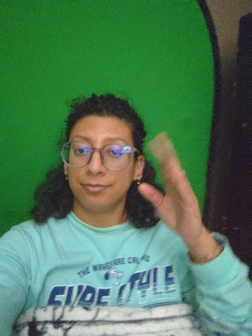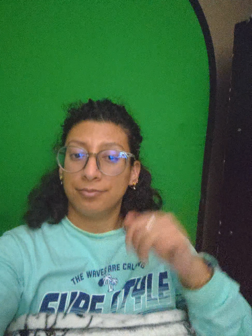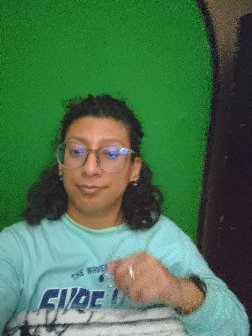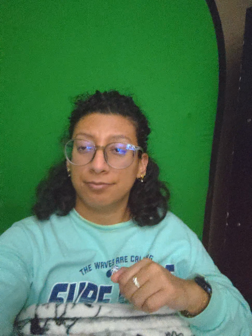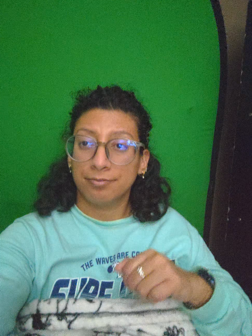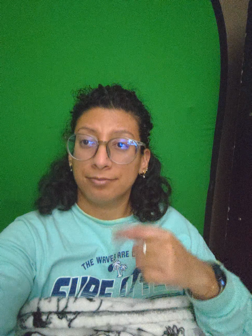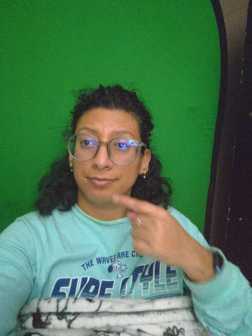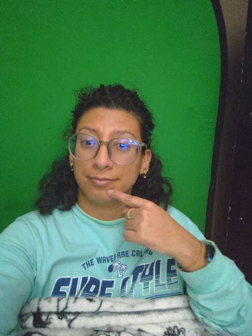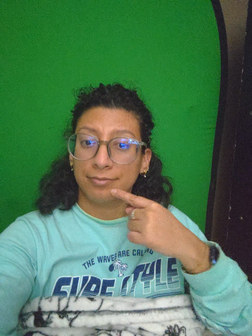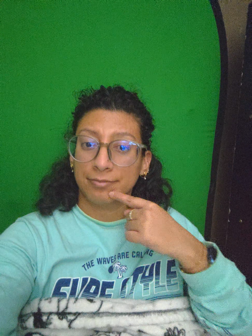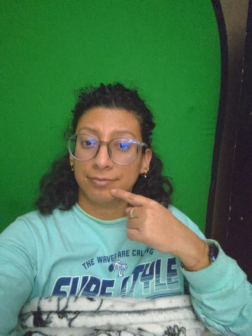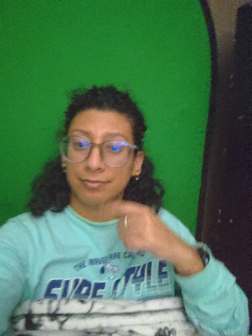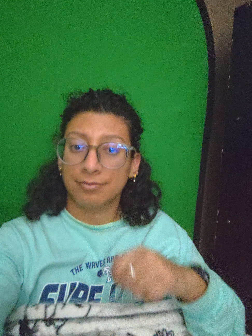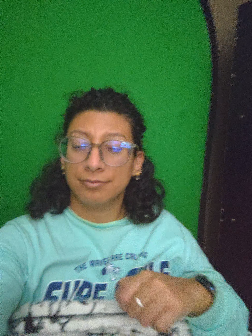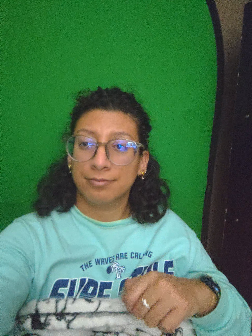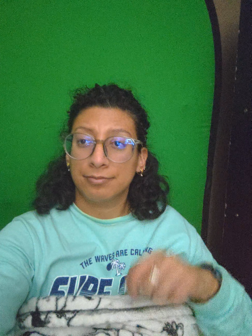say